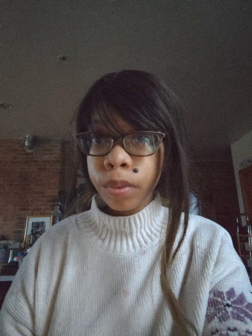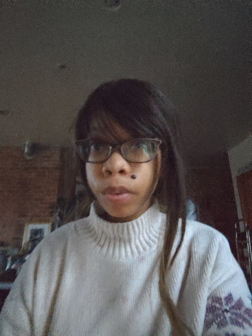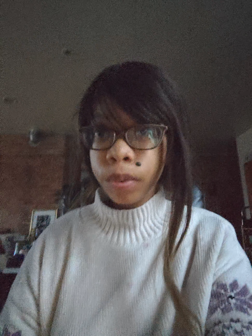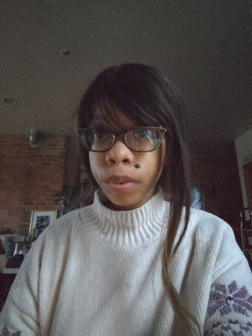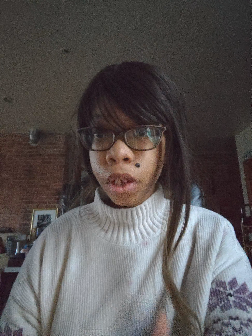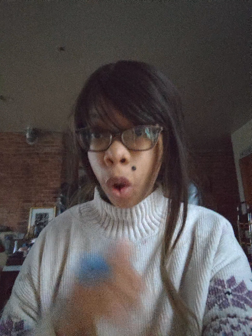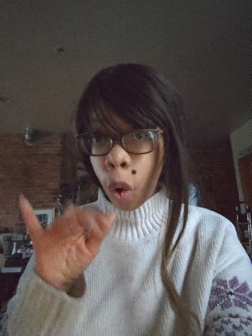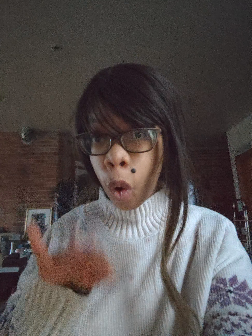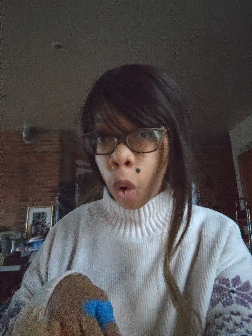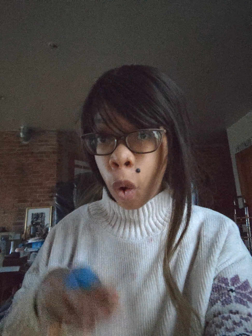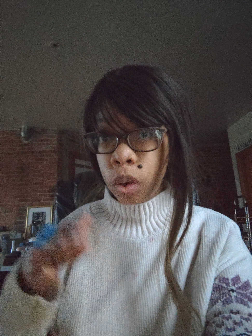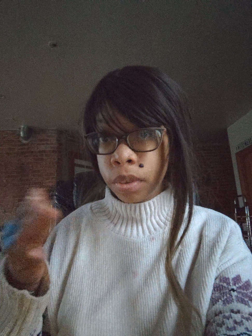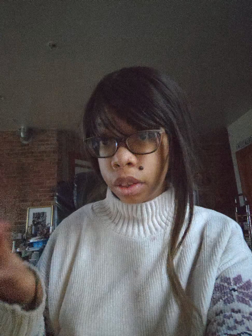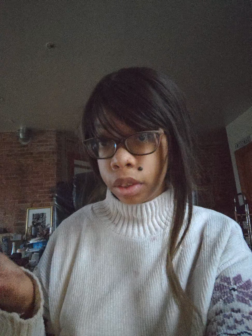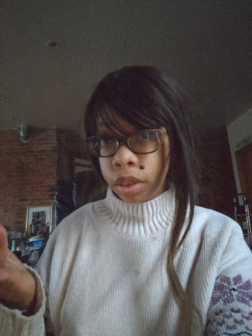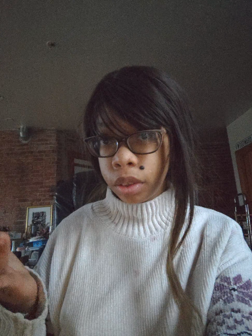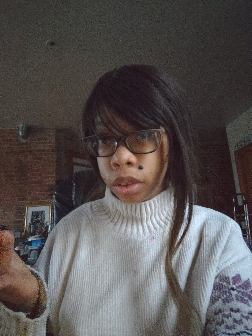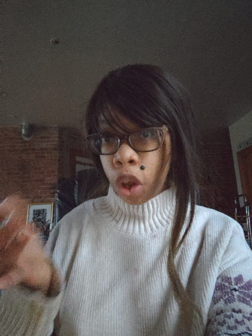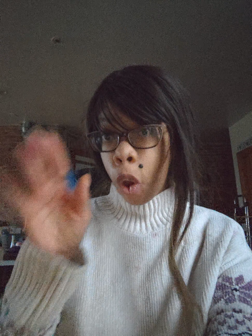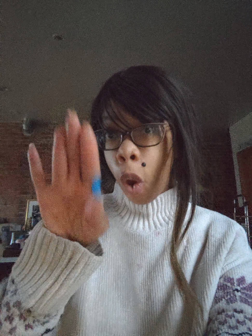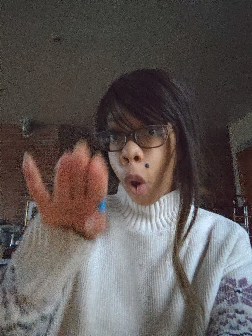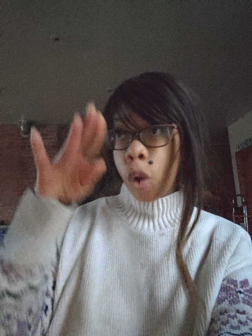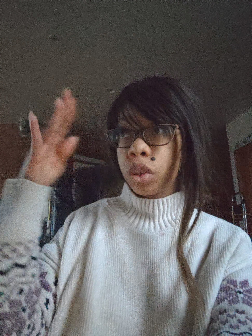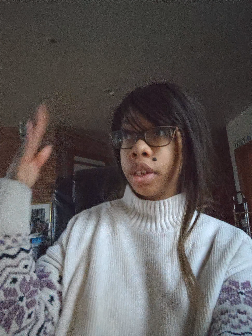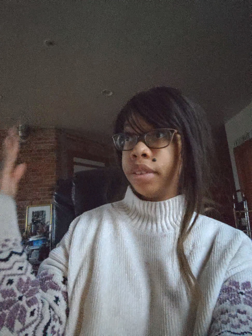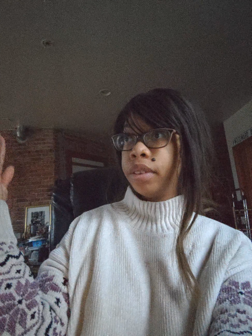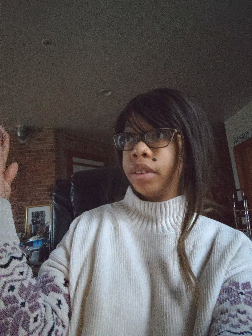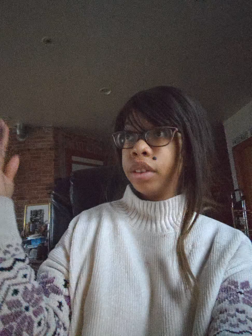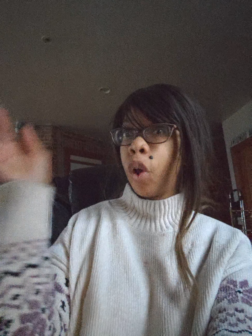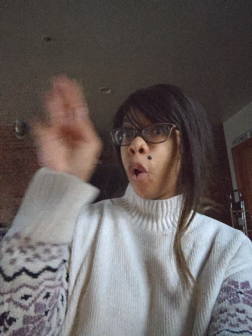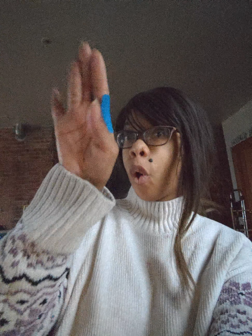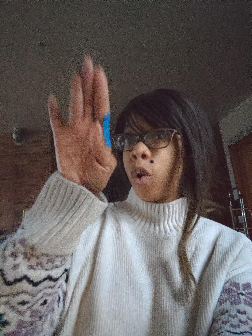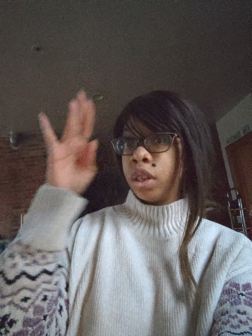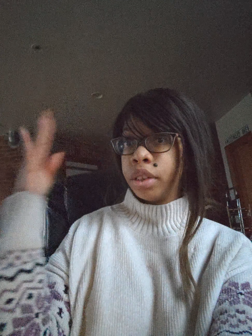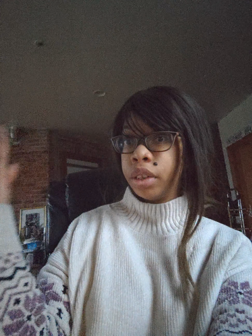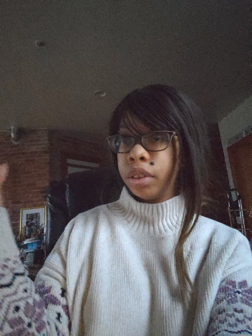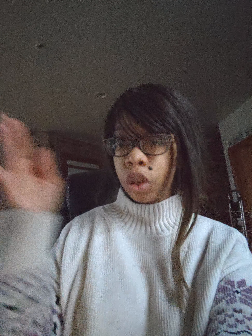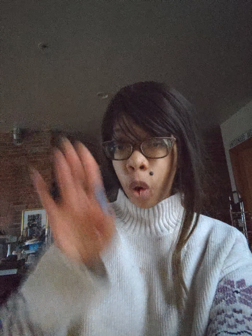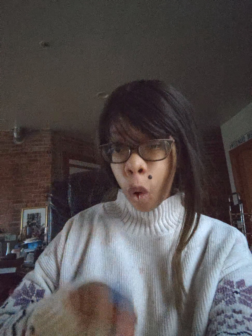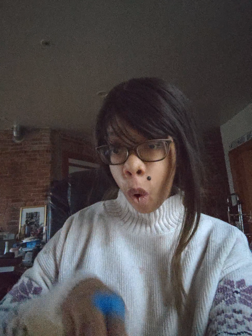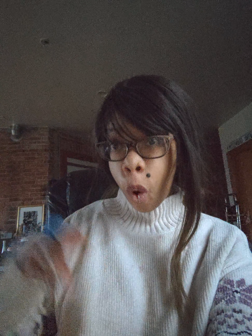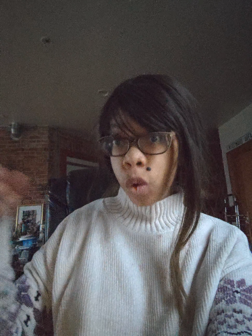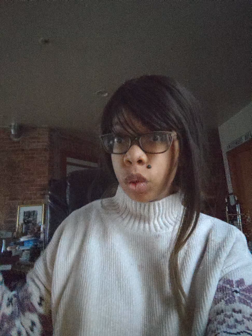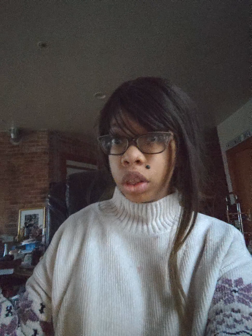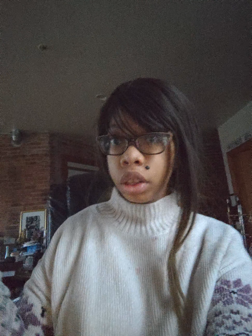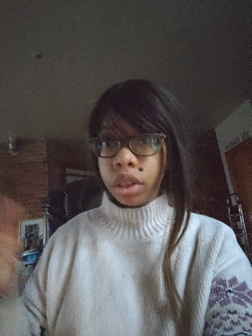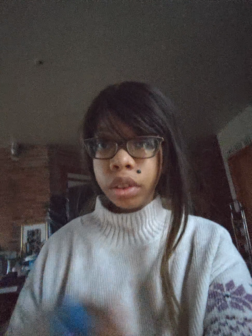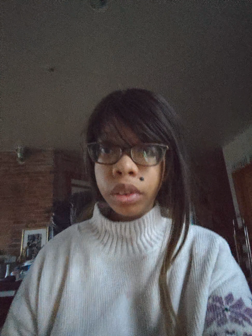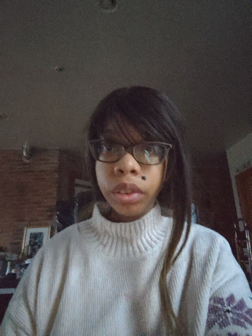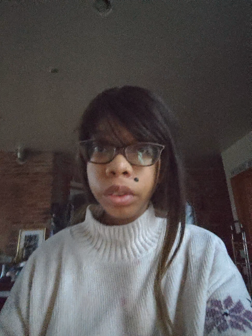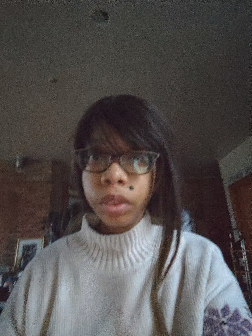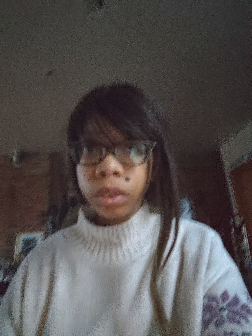open